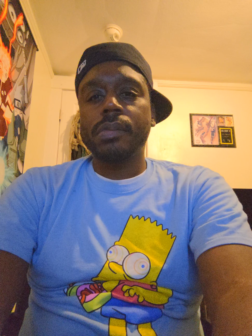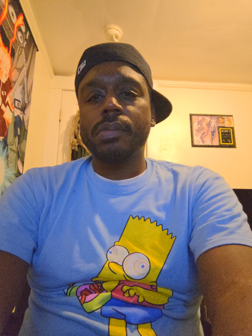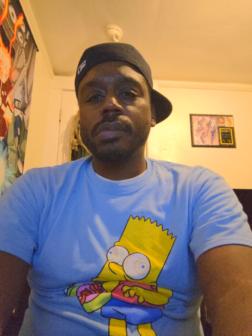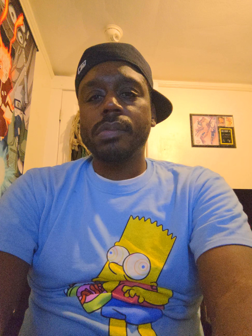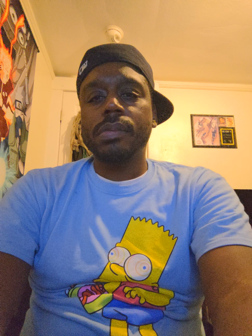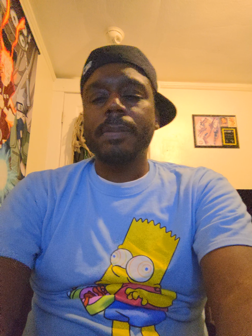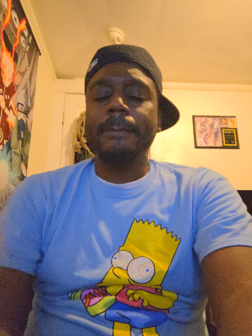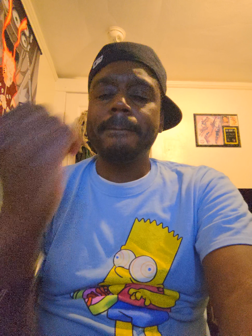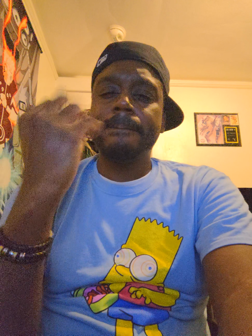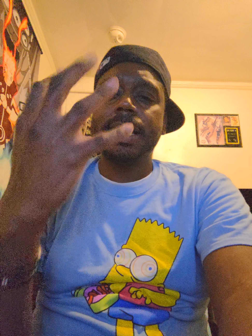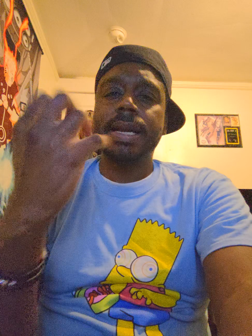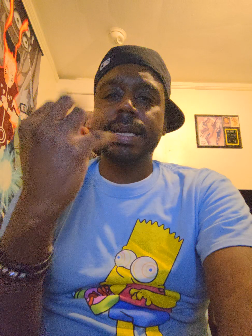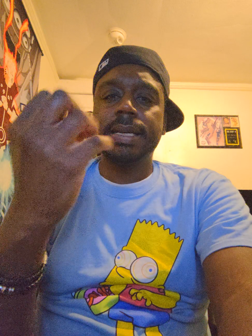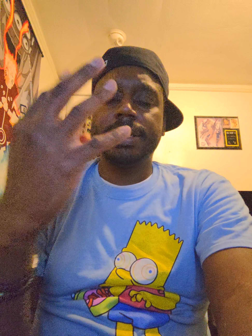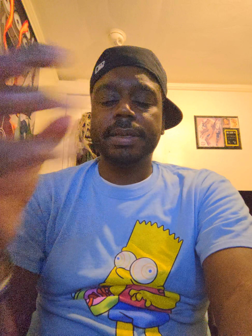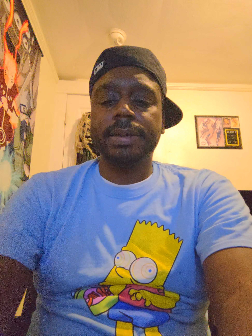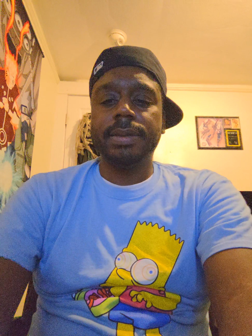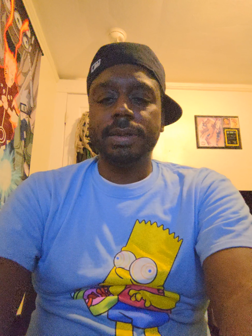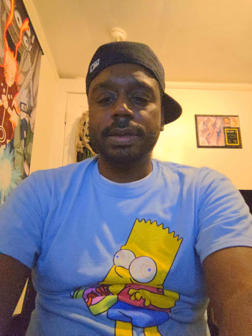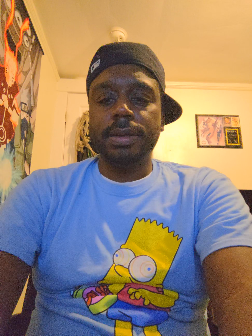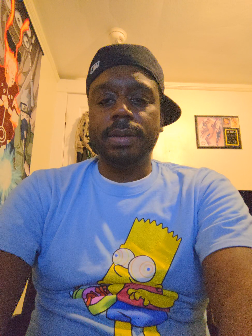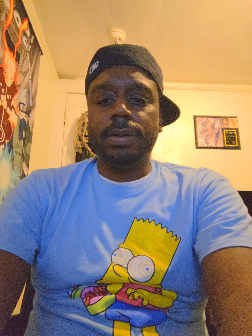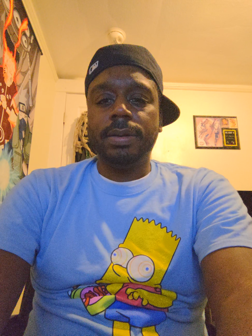many